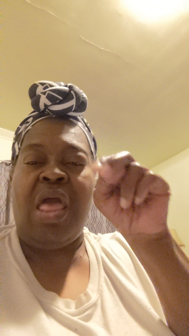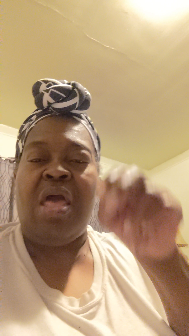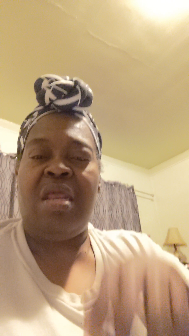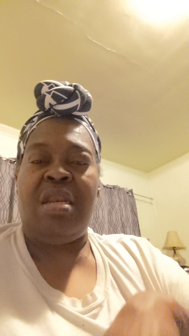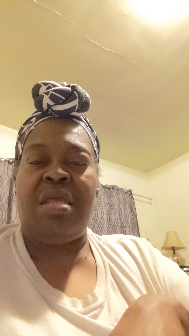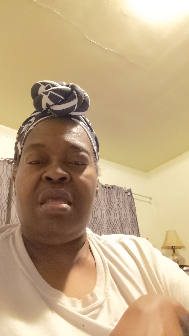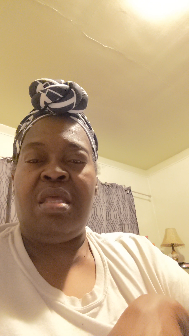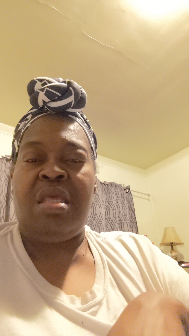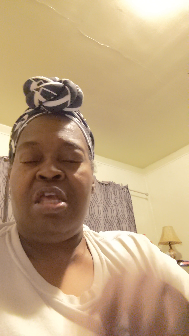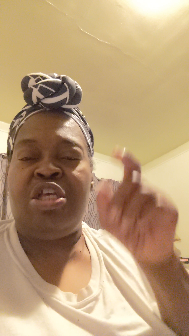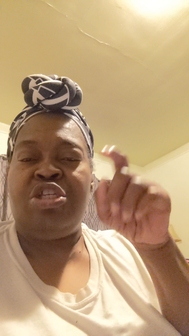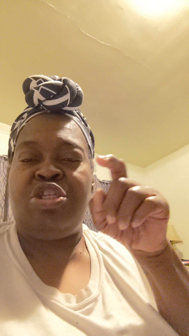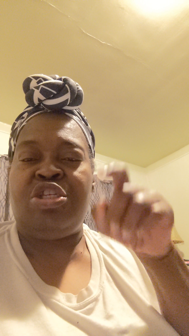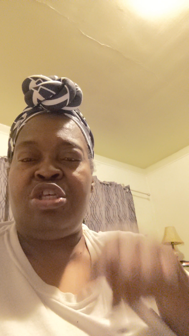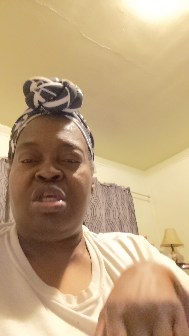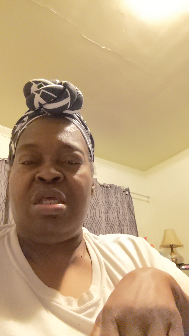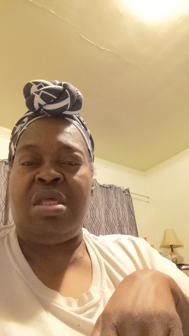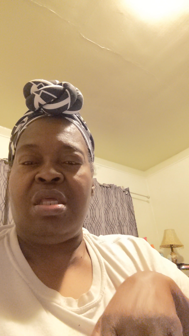should